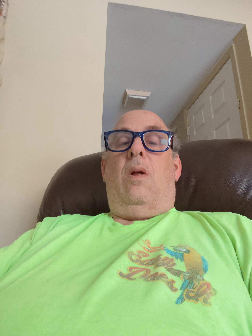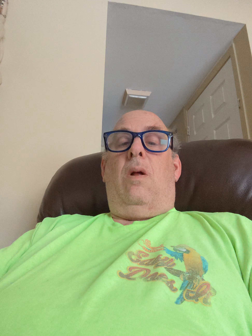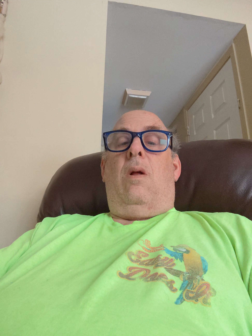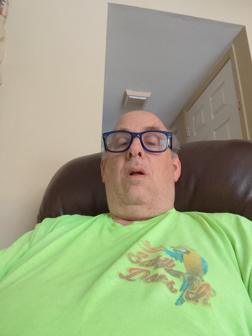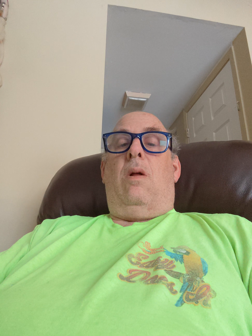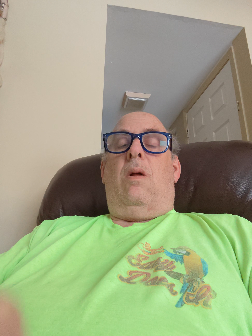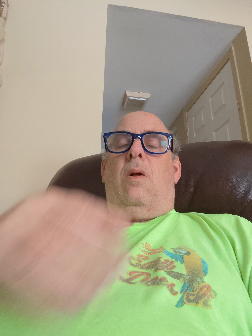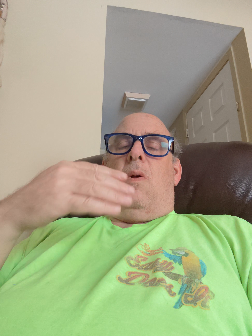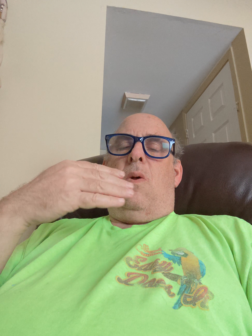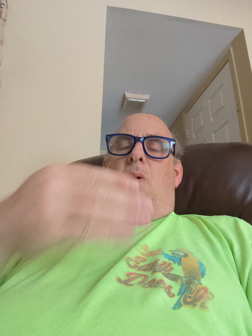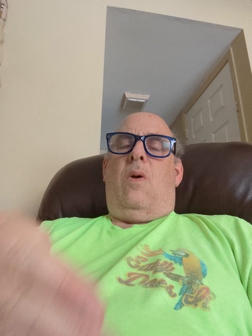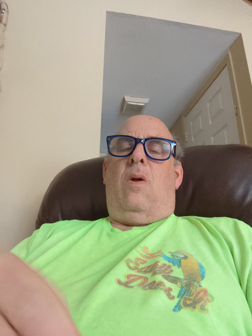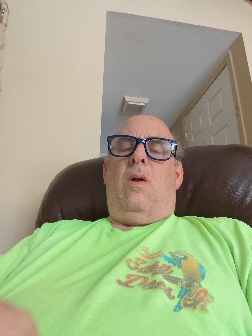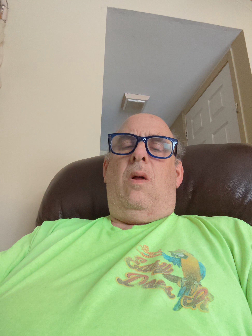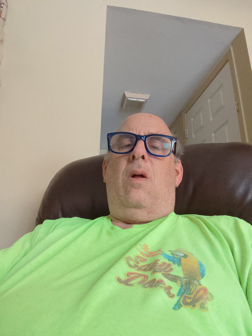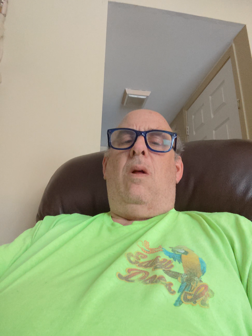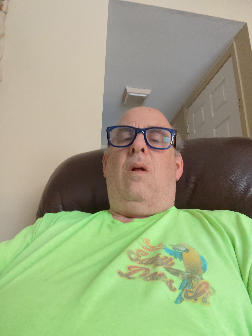close